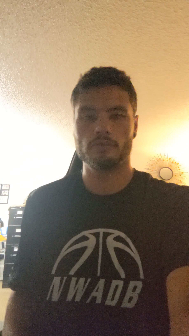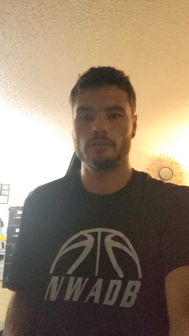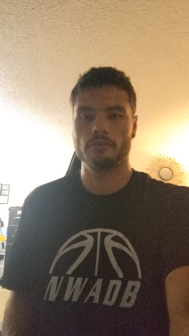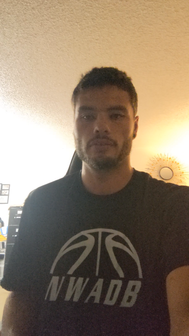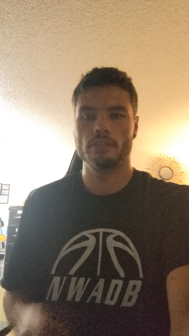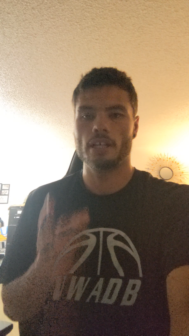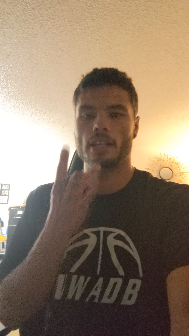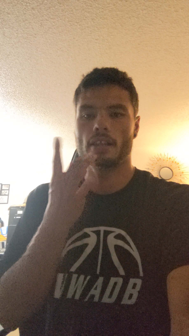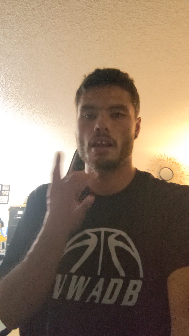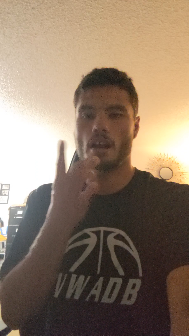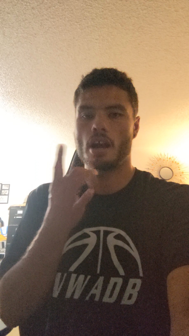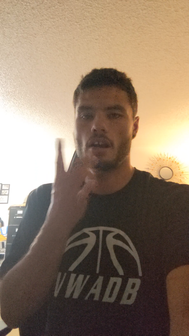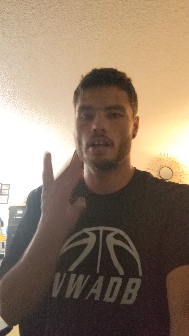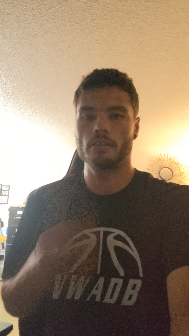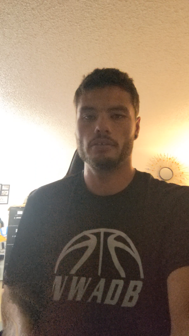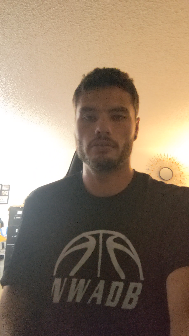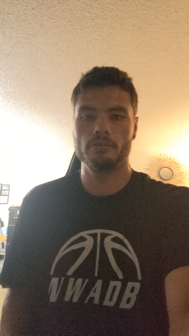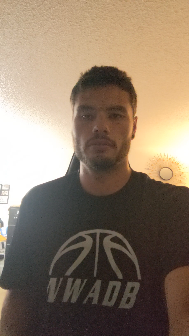light bulb